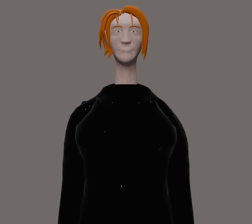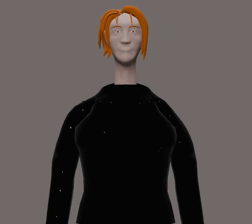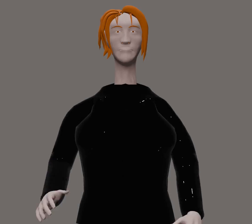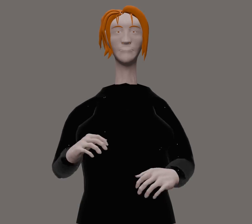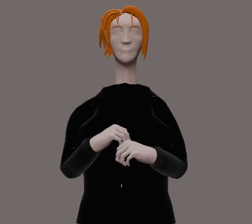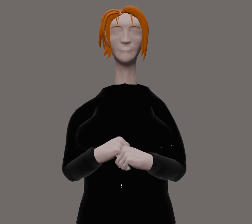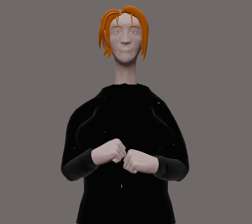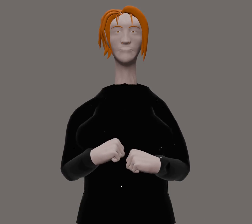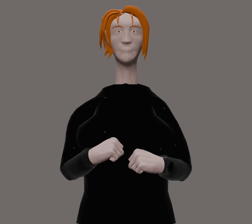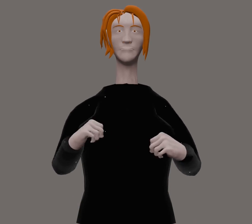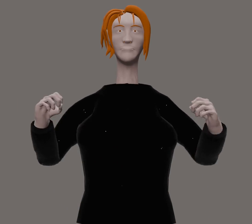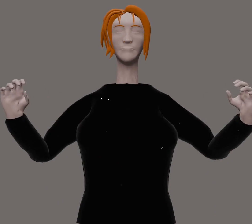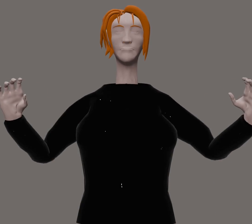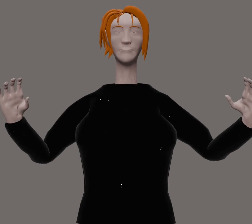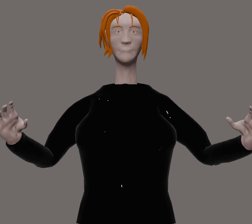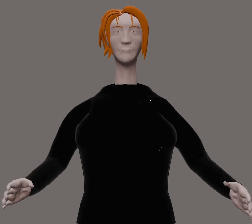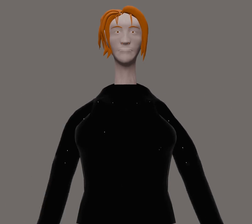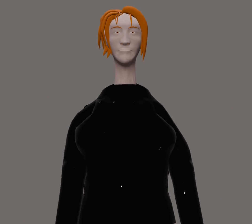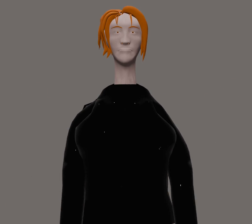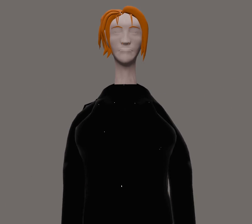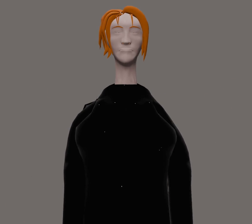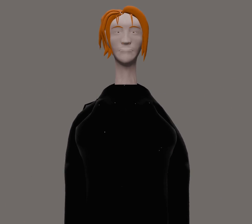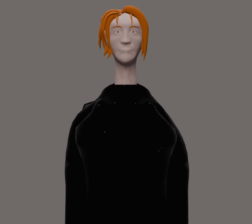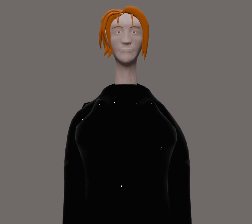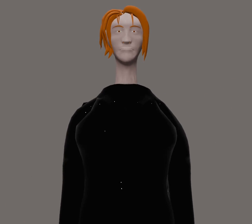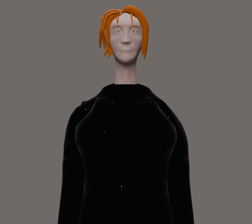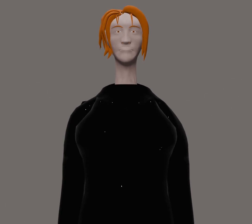Blast